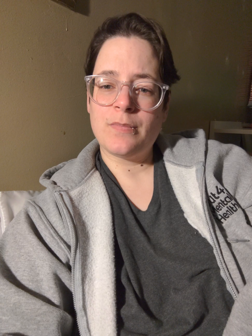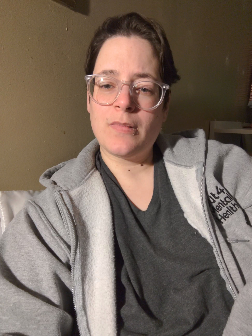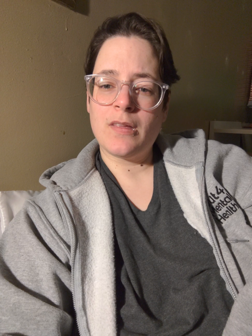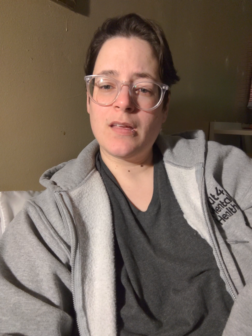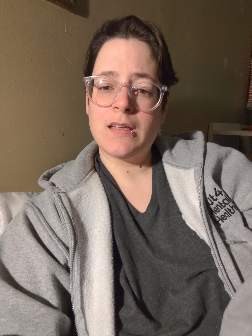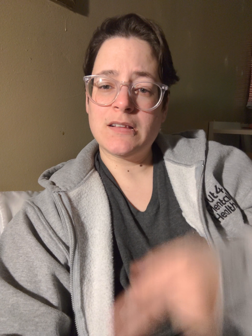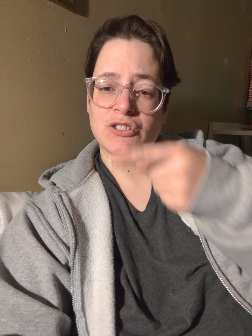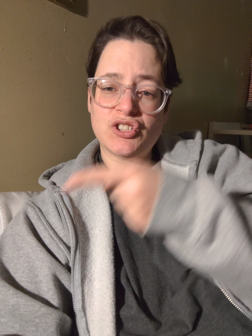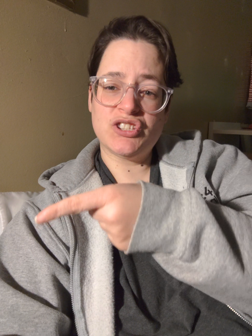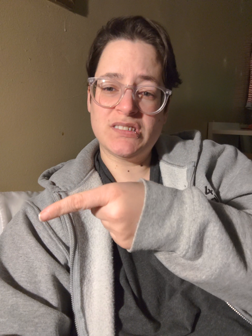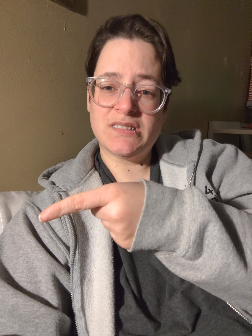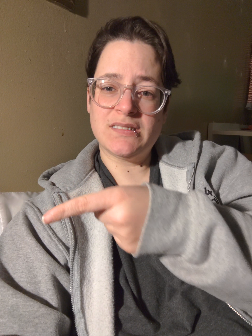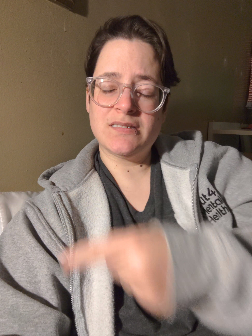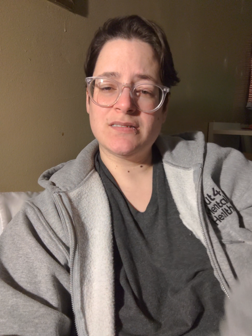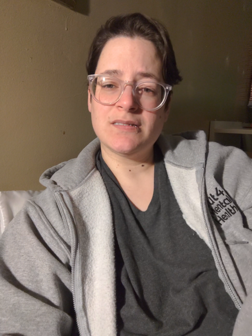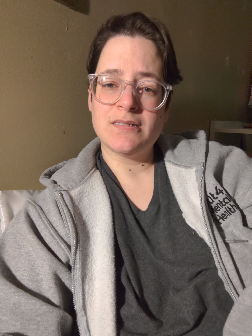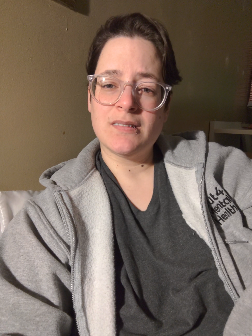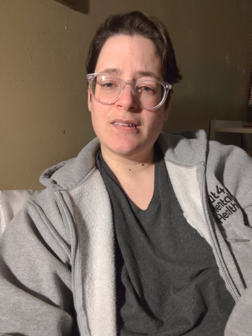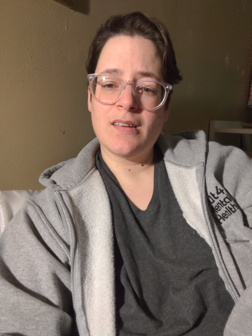he/she/it